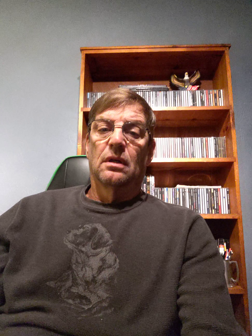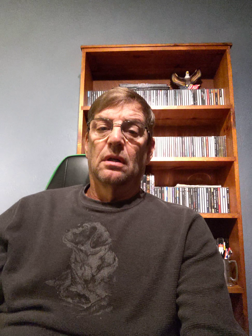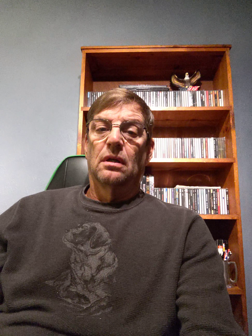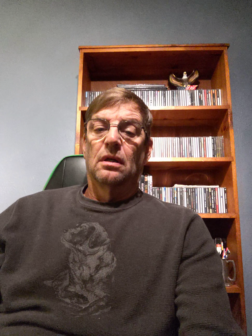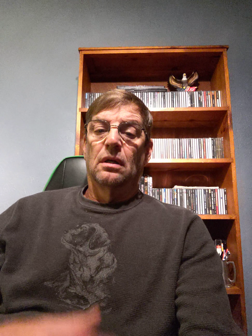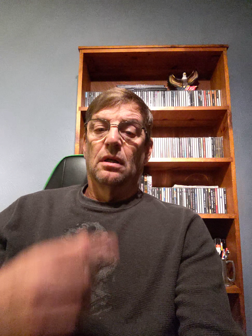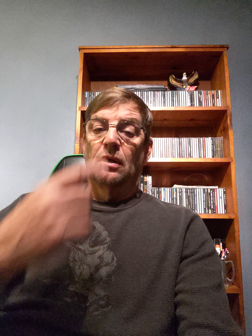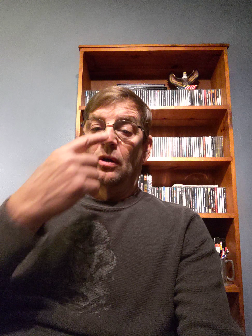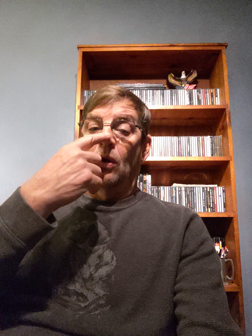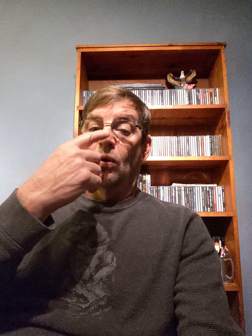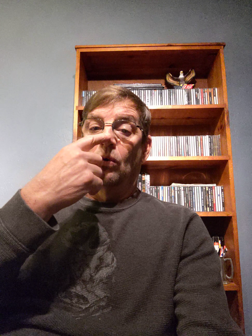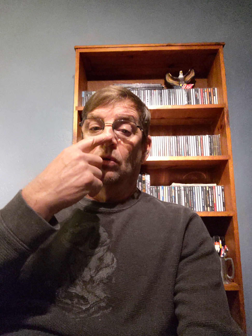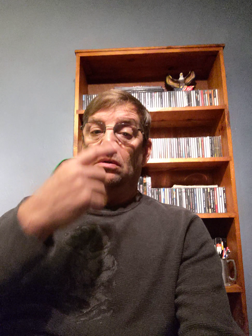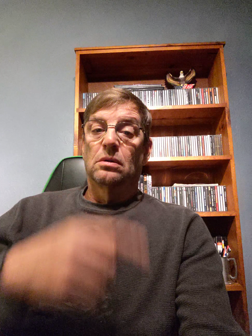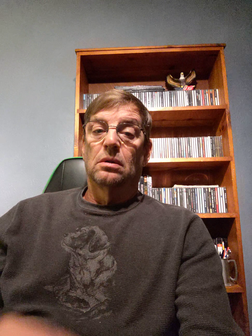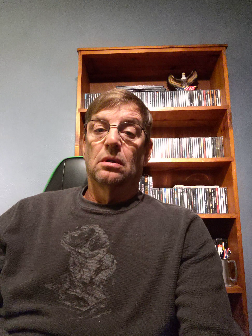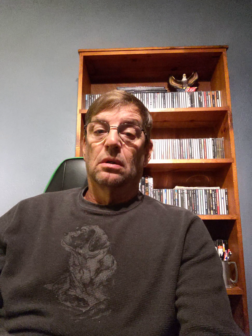nose